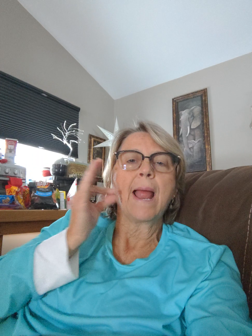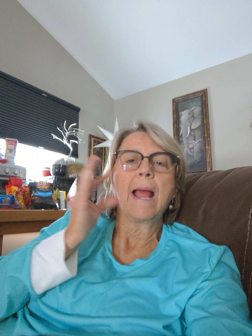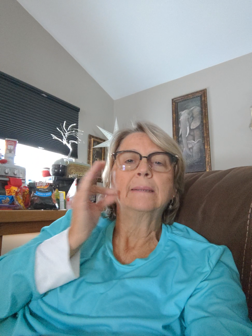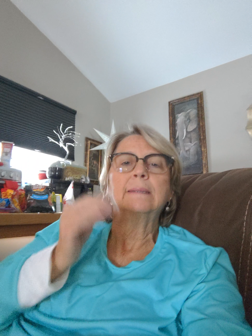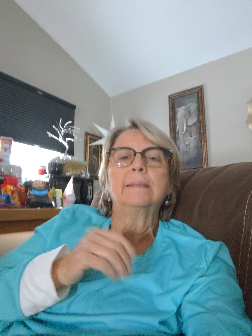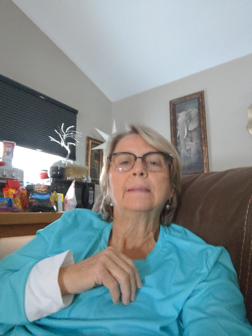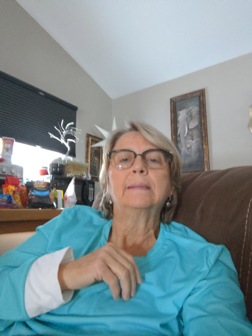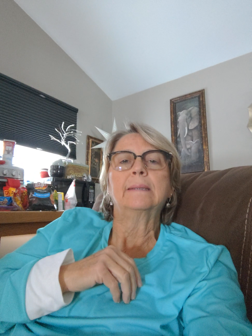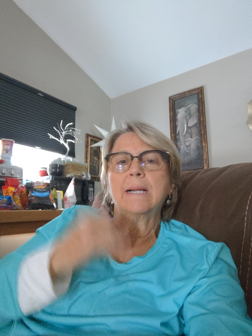cat